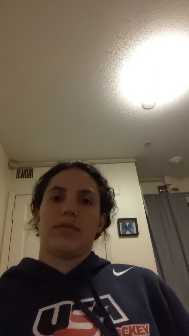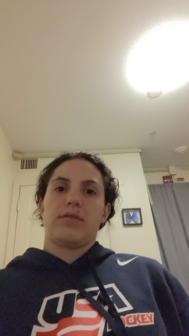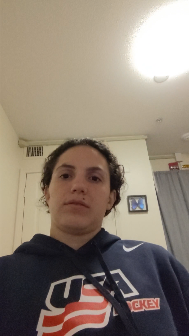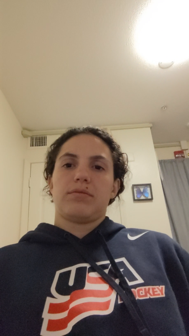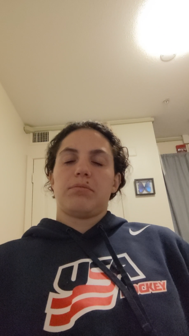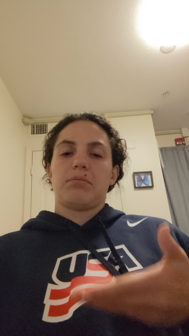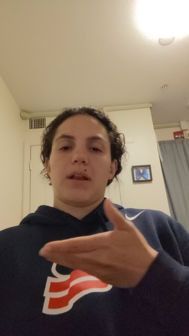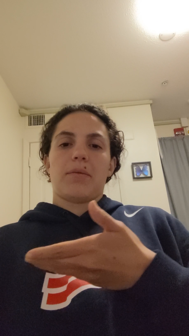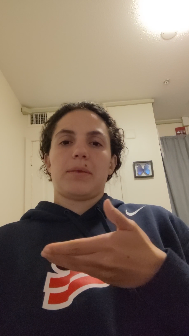baby